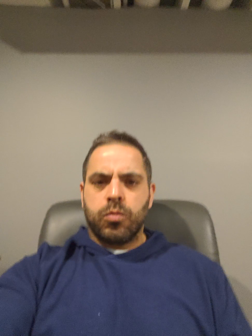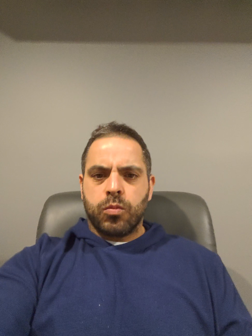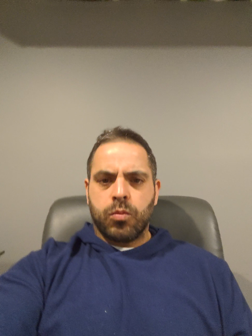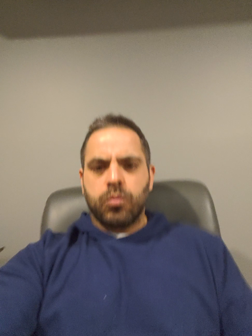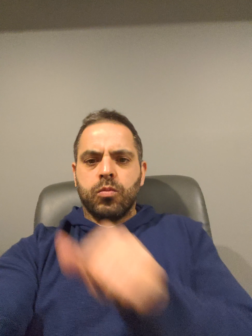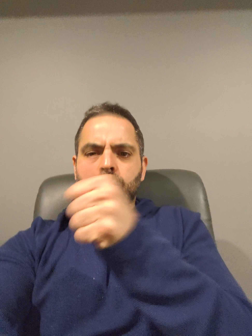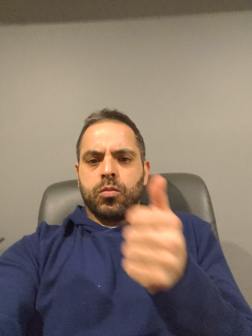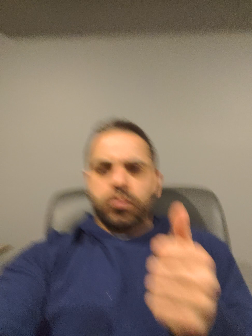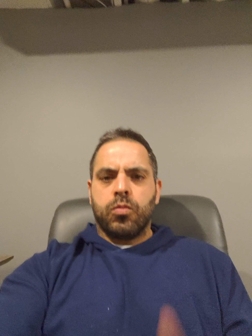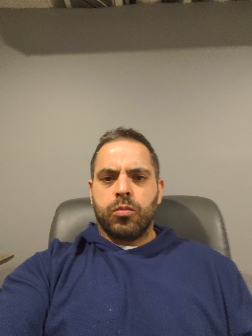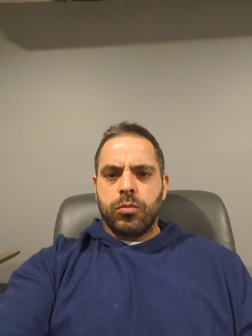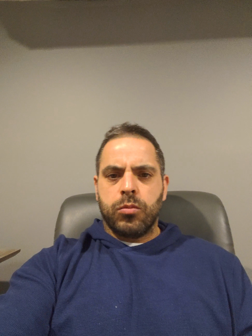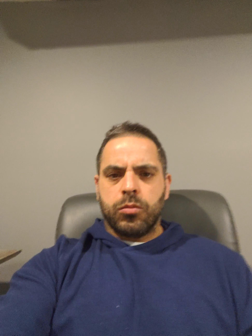another